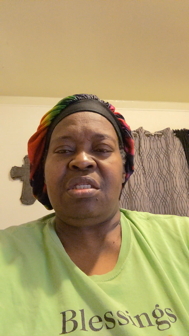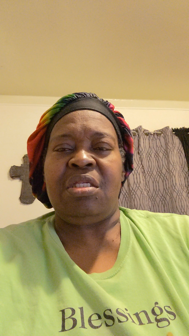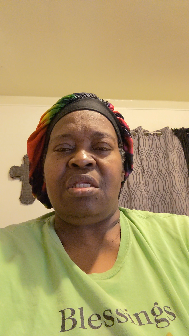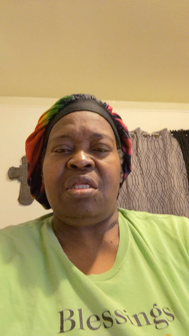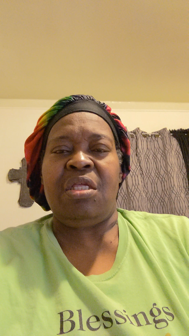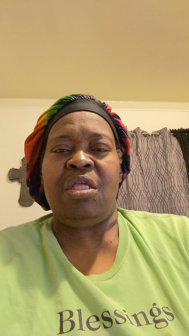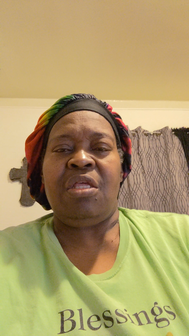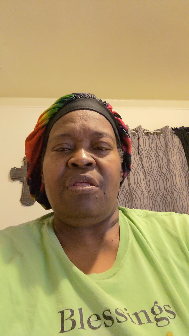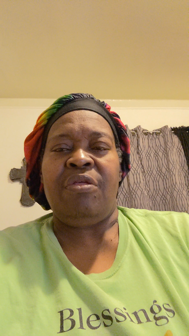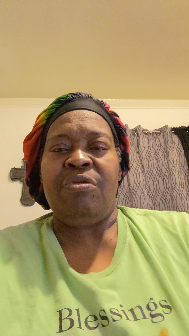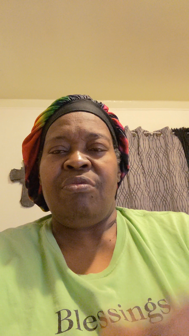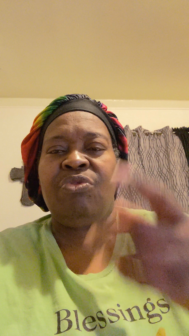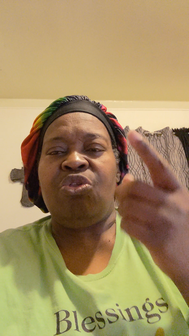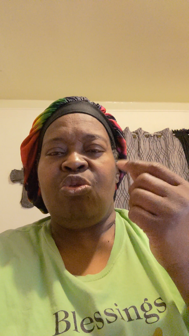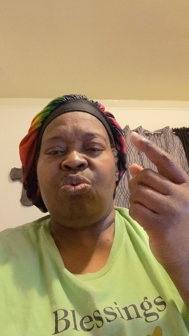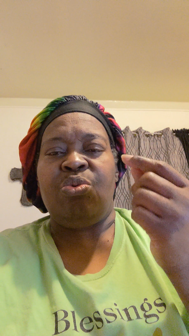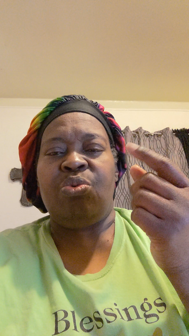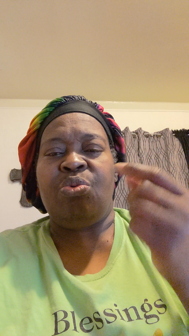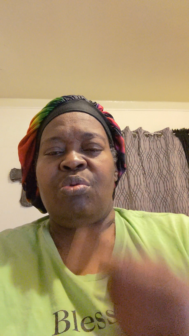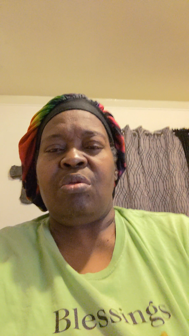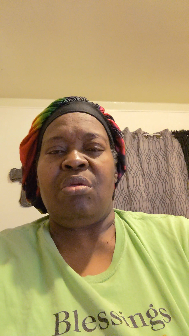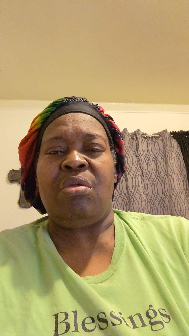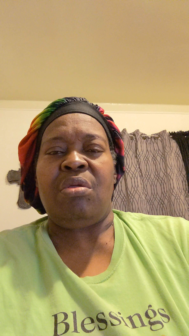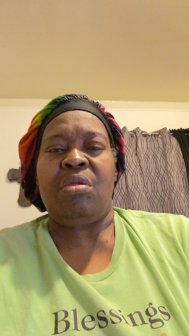do